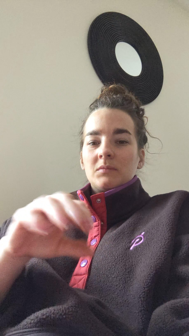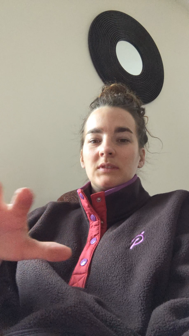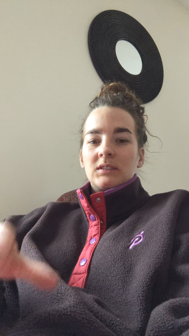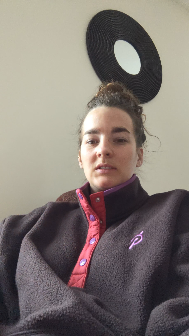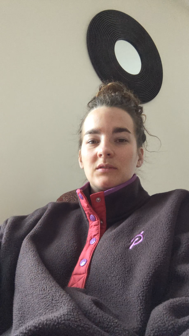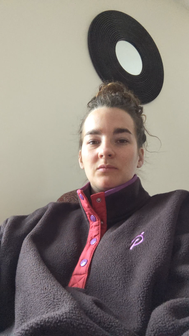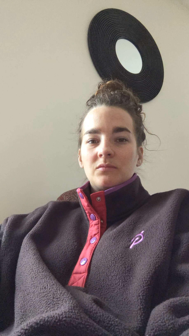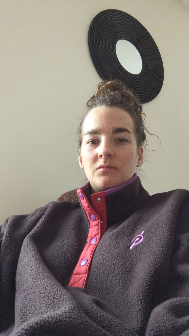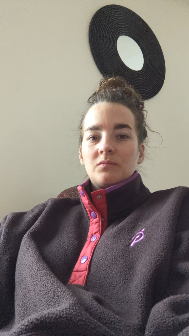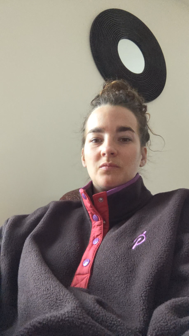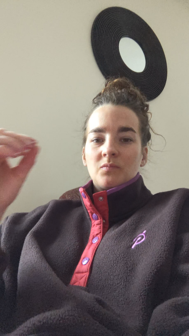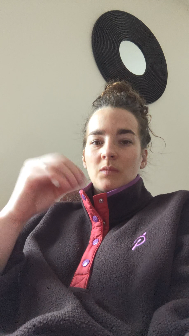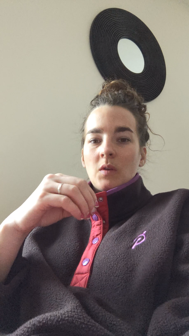more